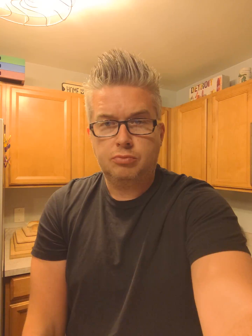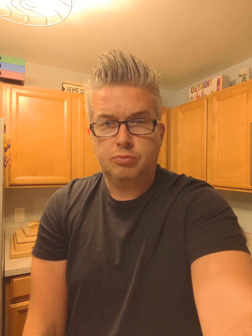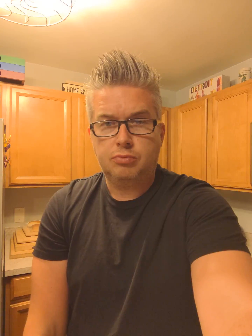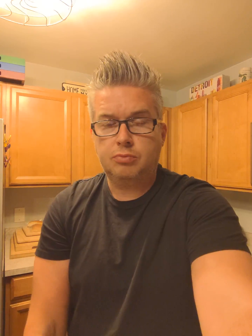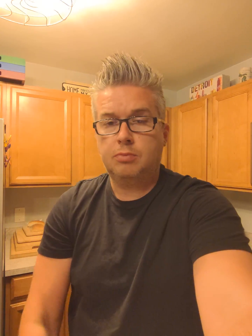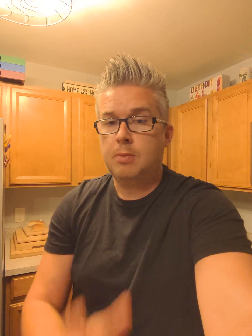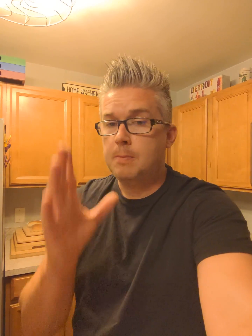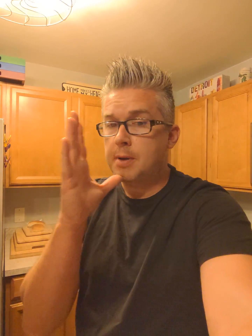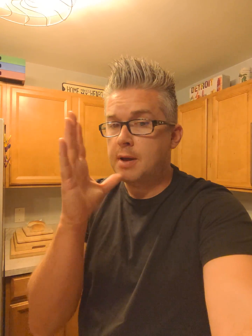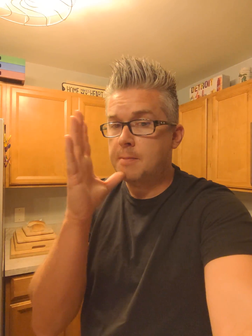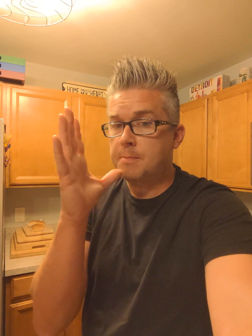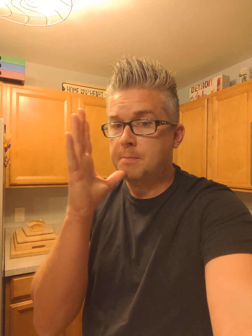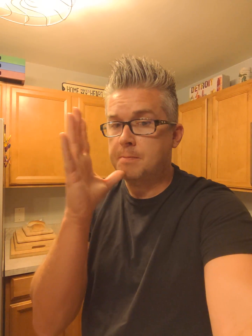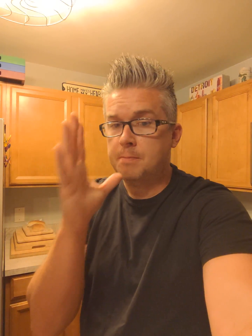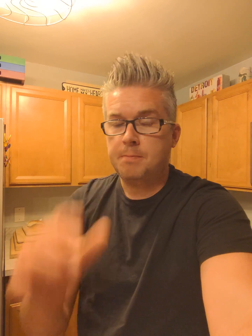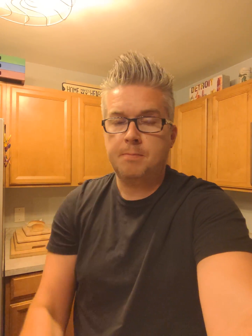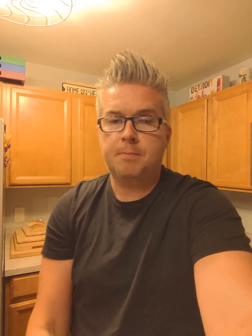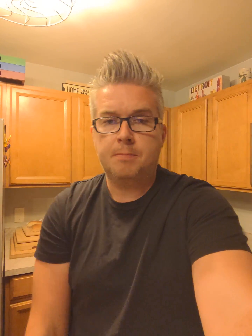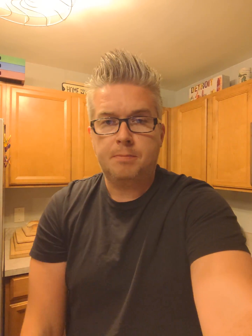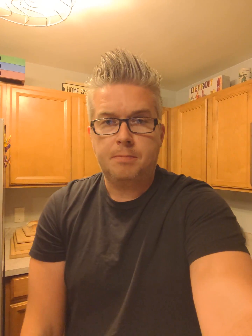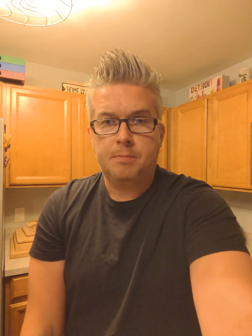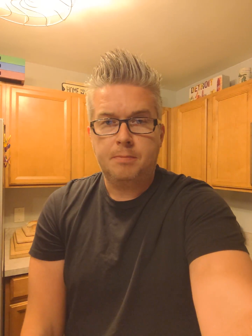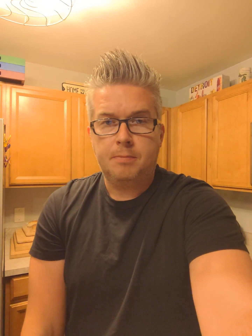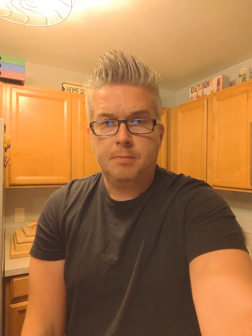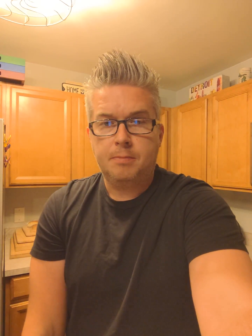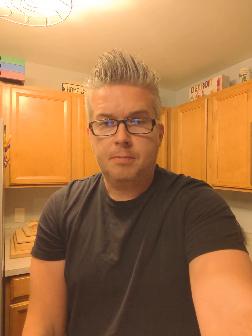mommy